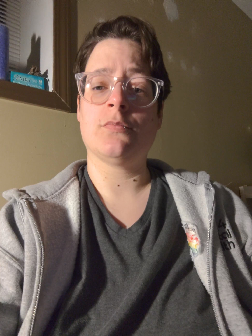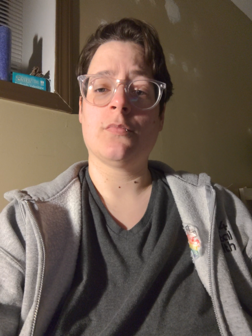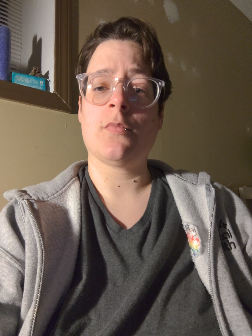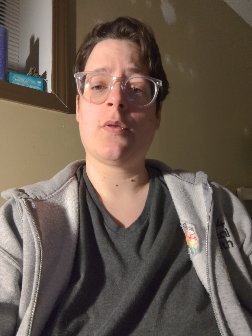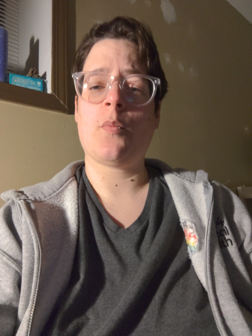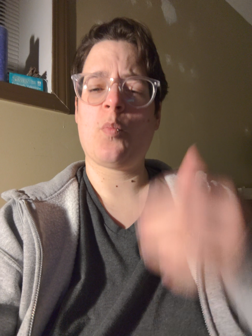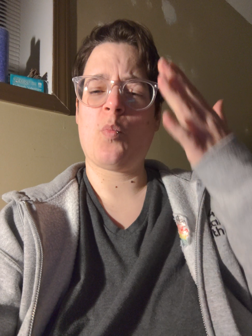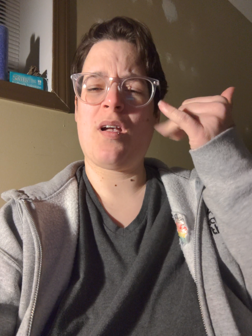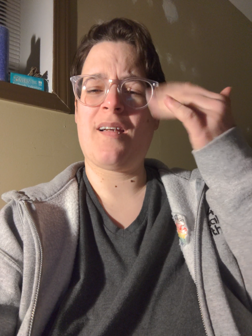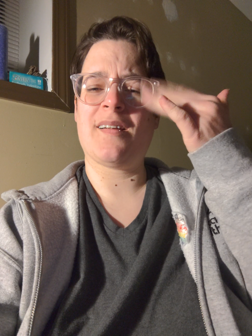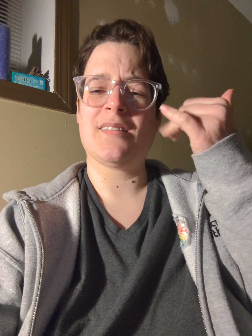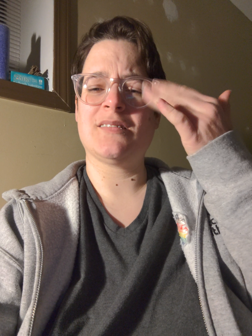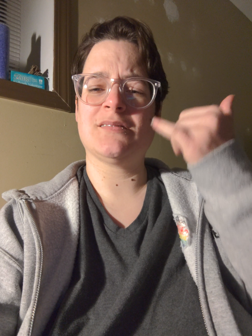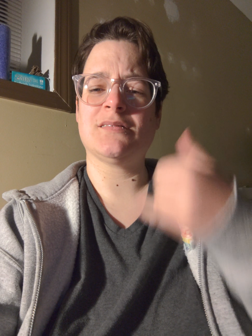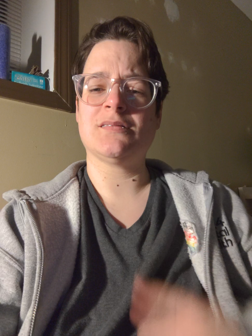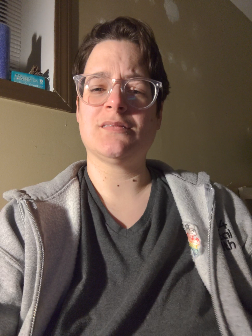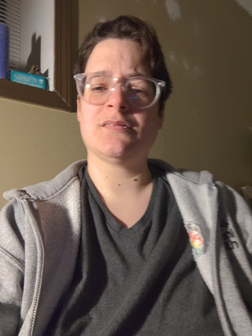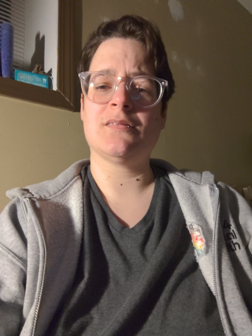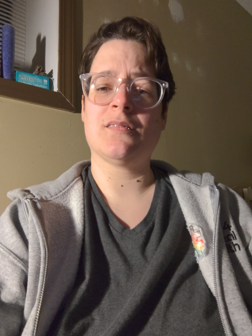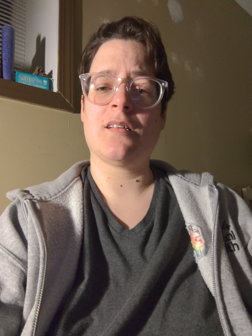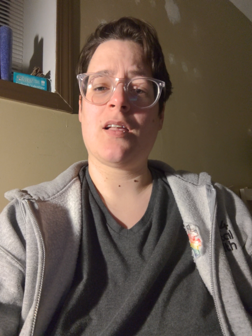why